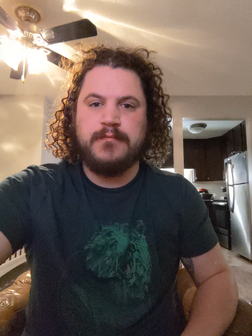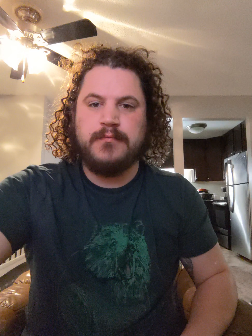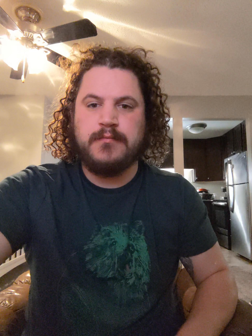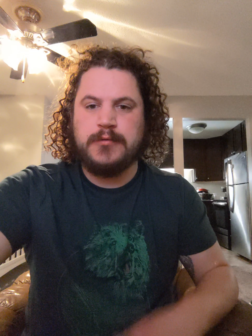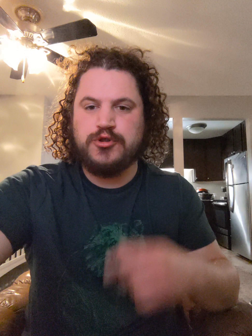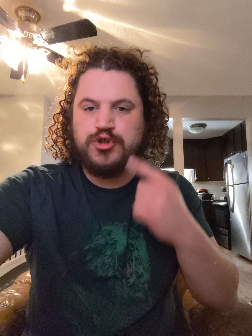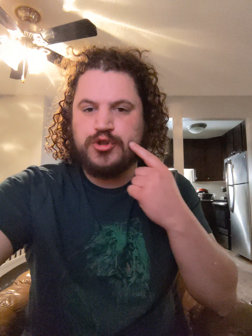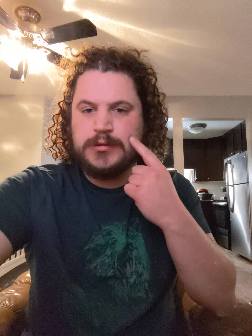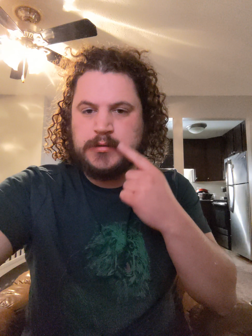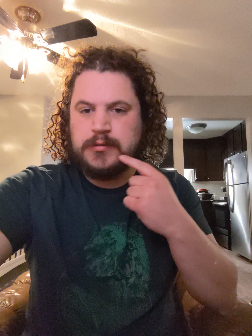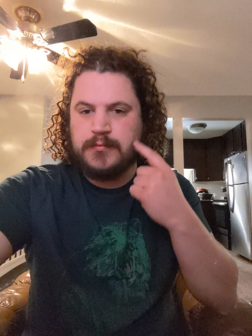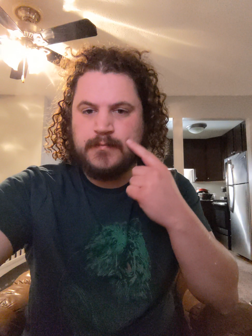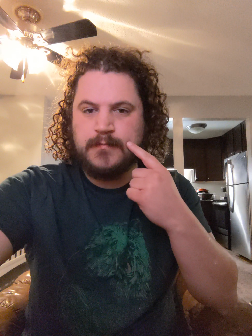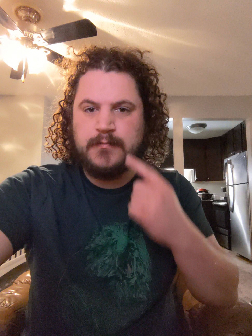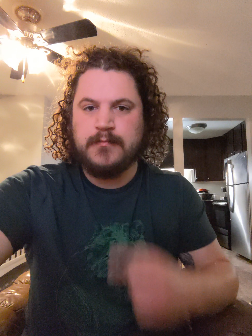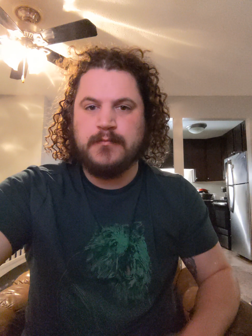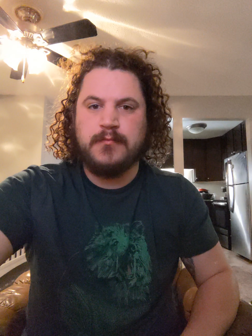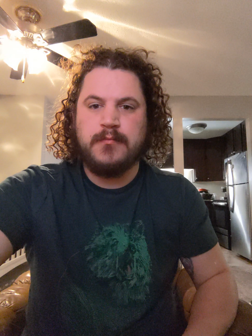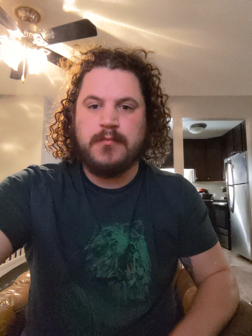cheek